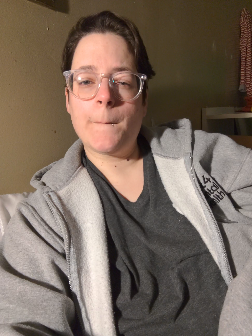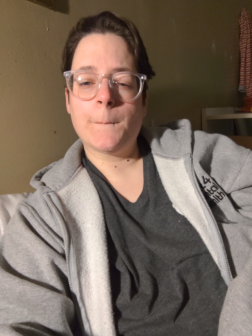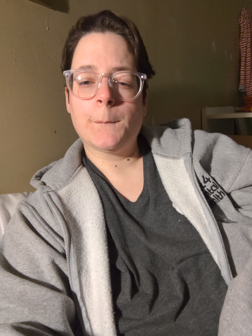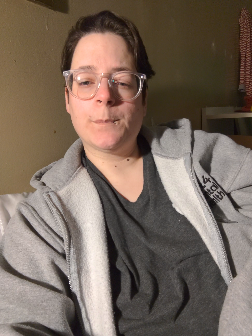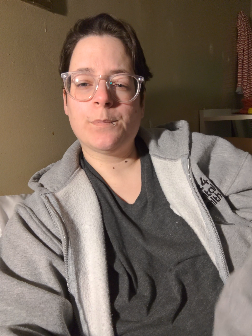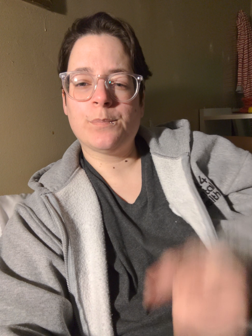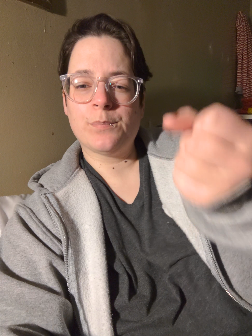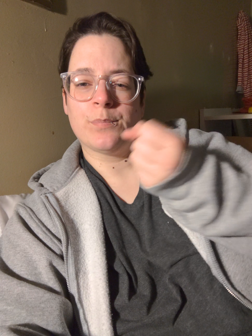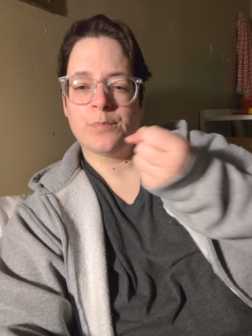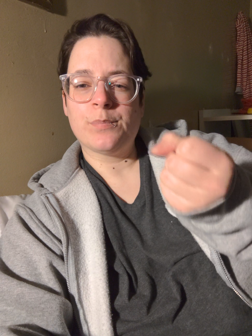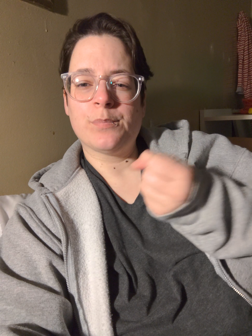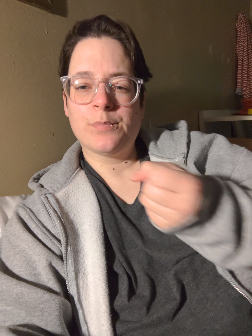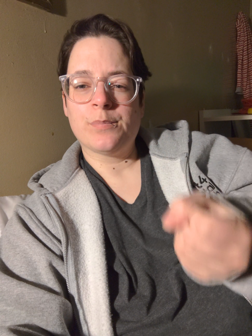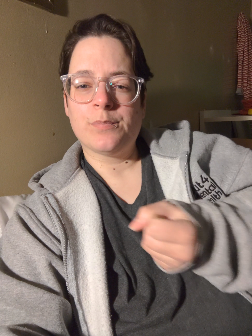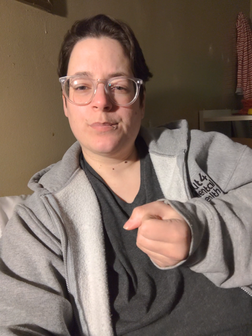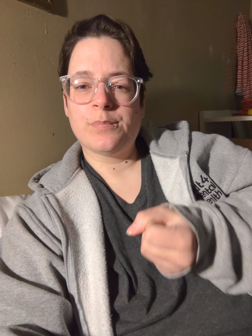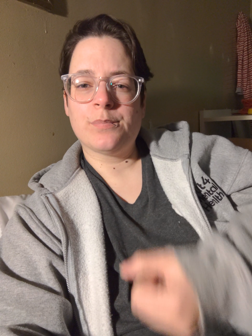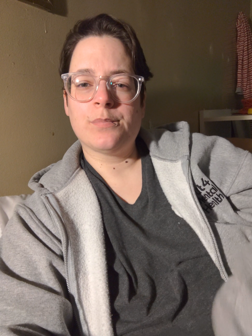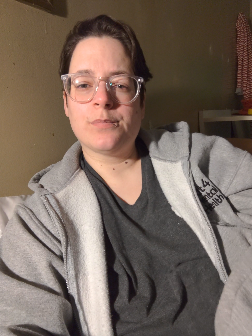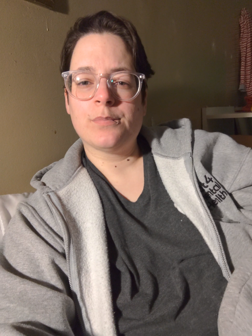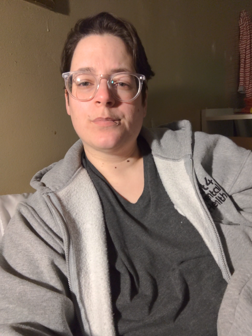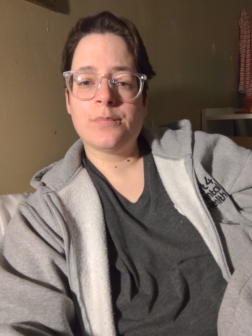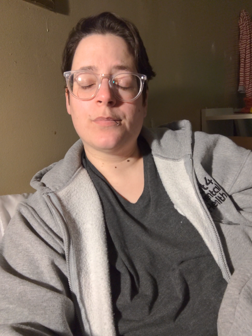drawer